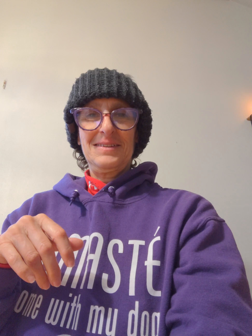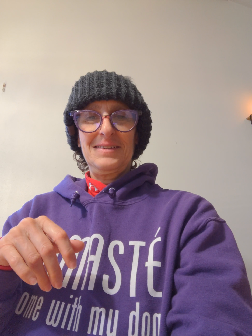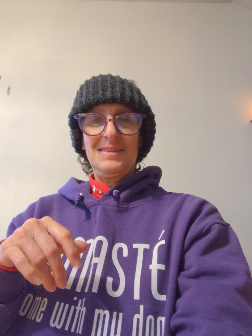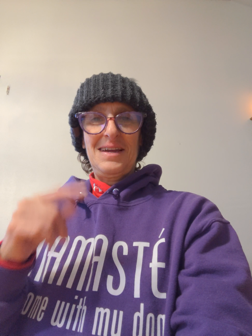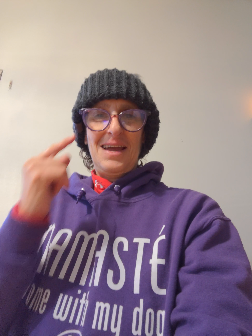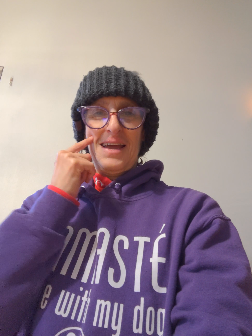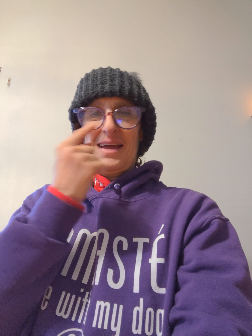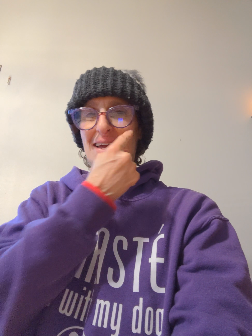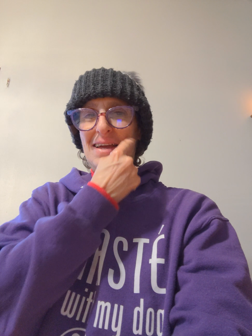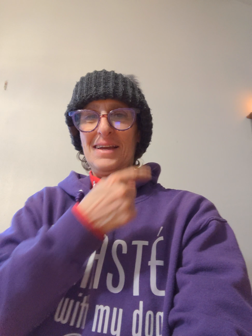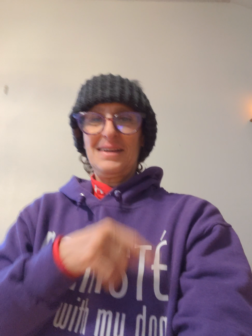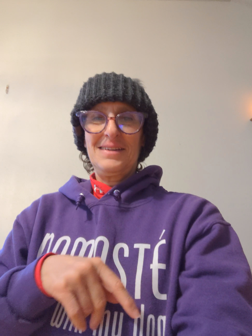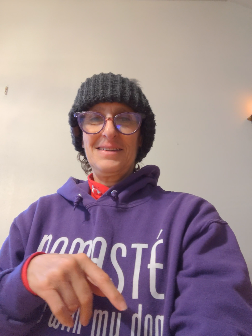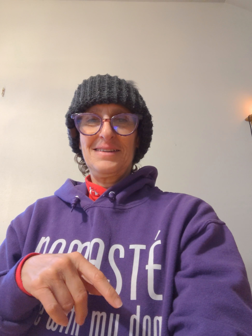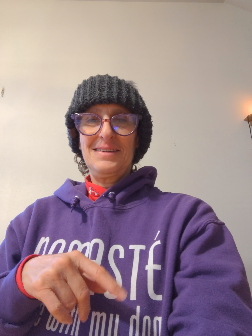eye